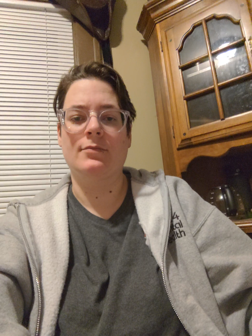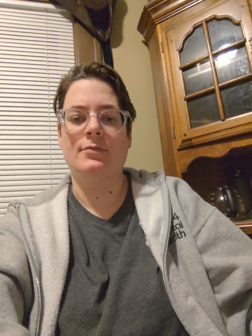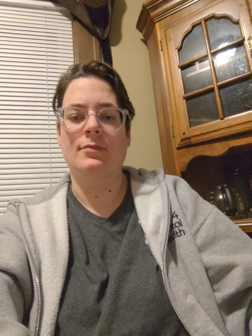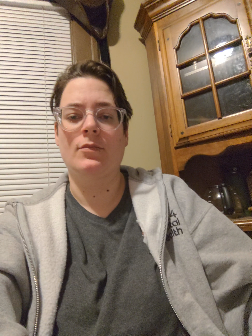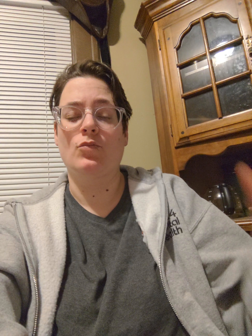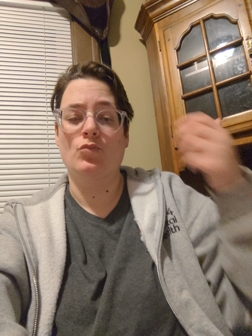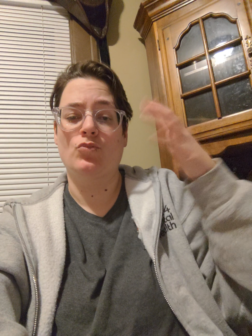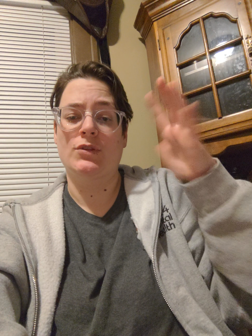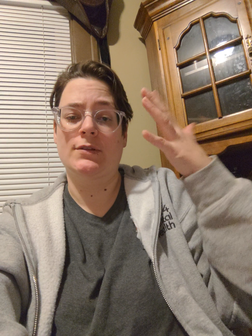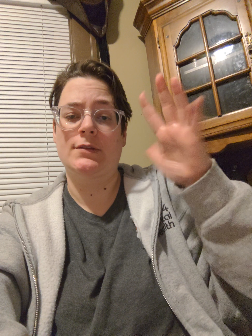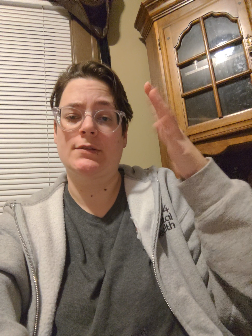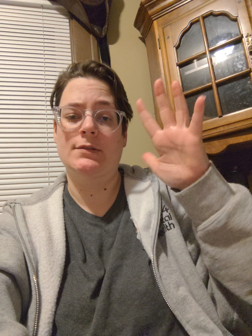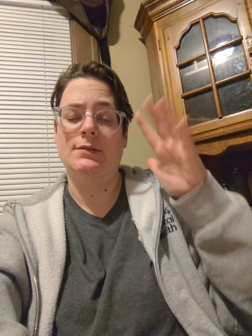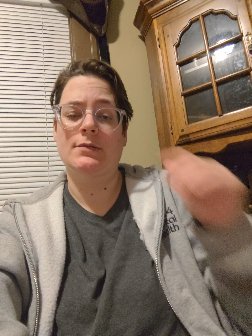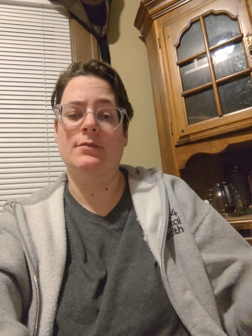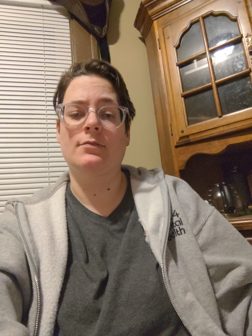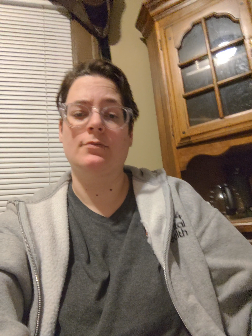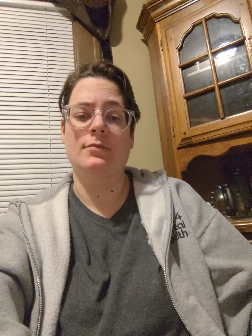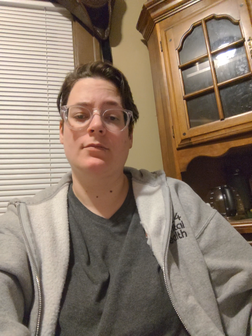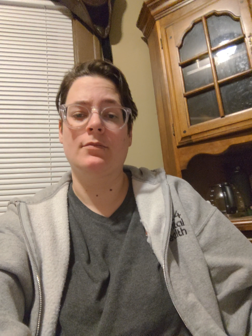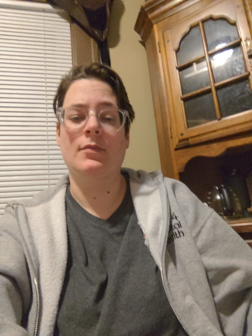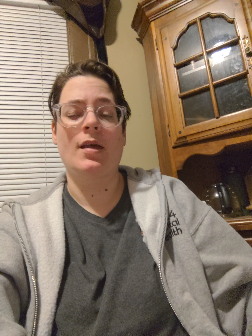tree